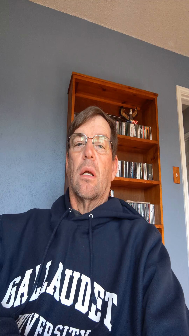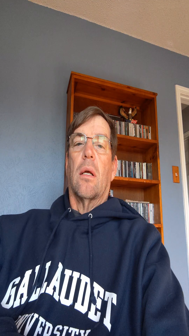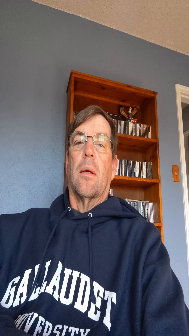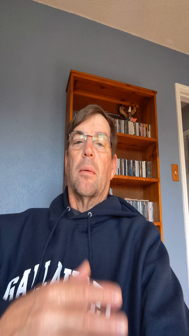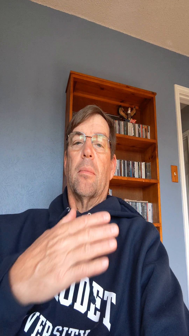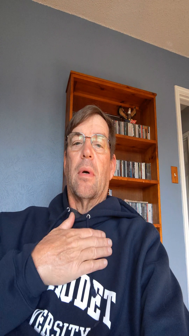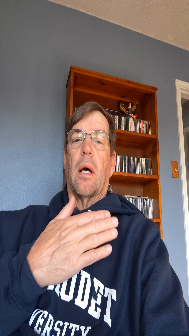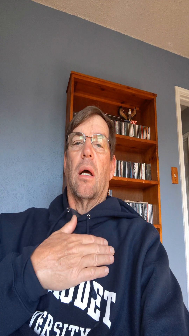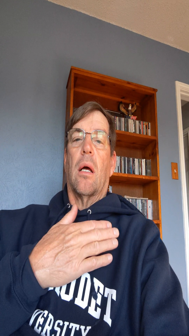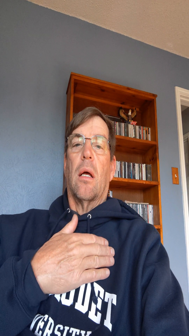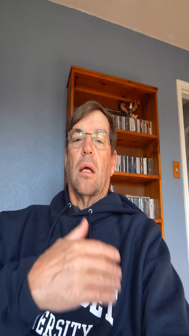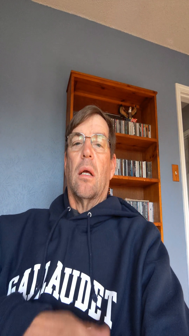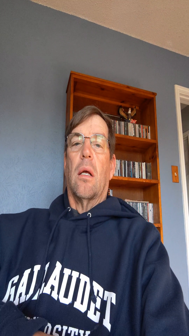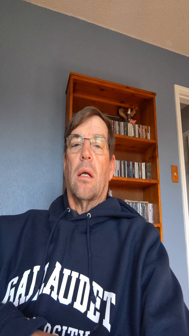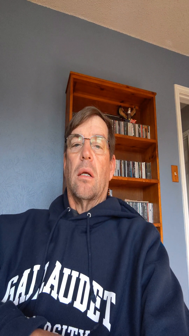my